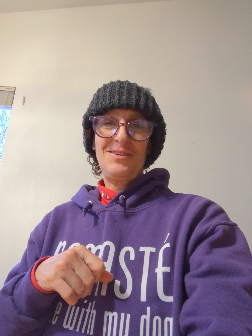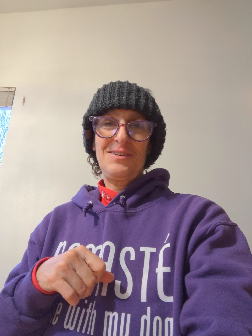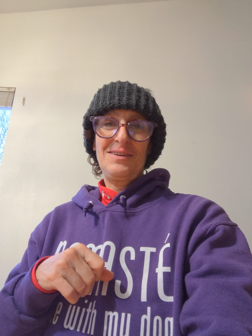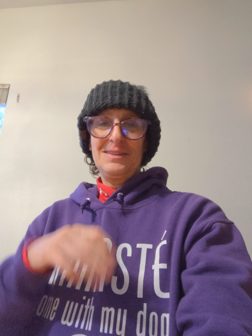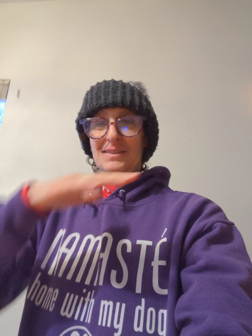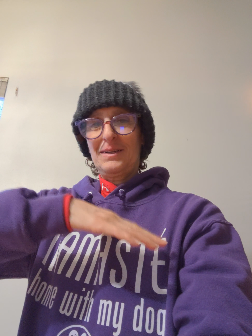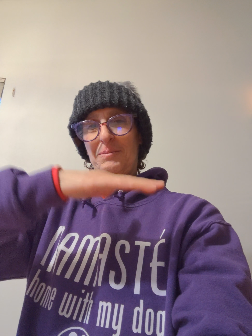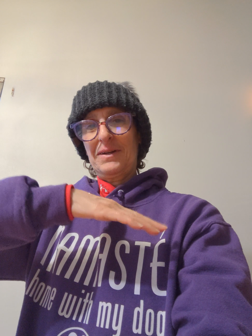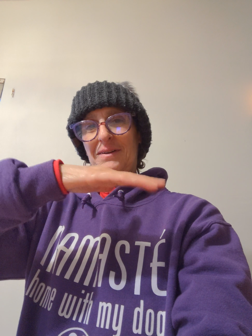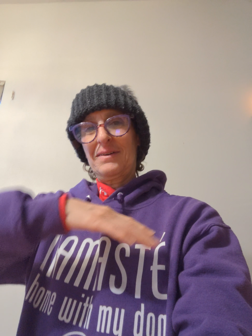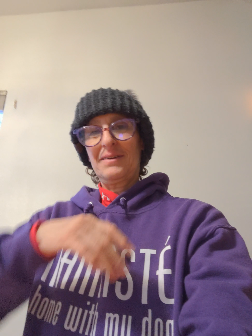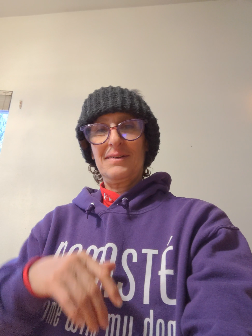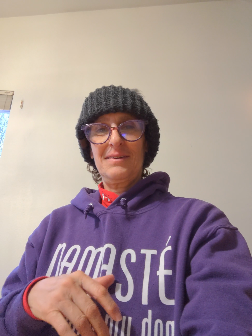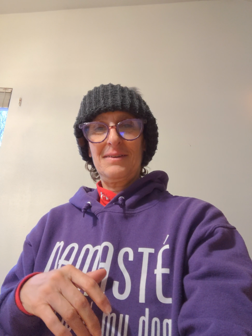table